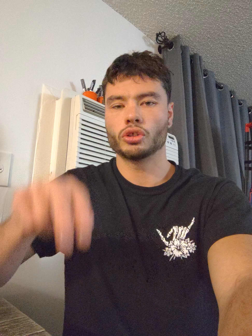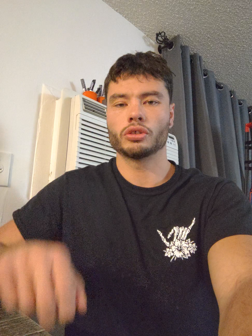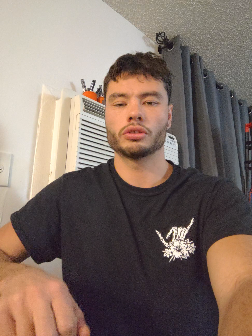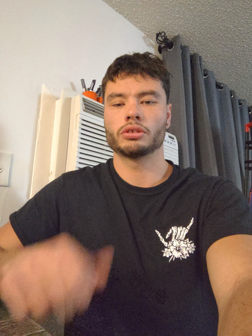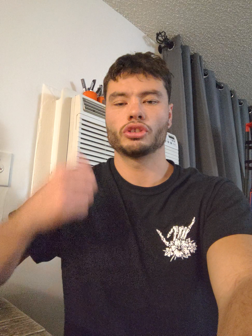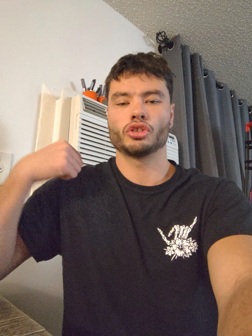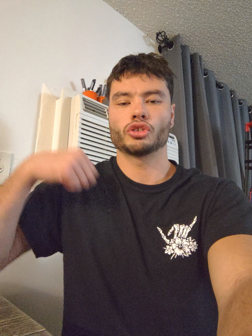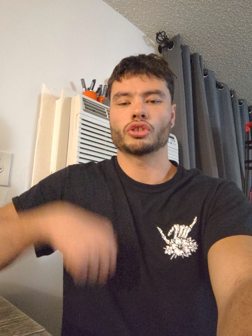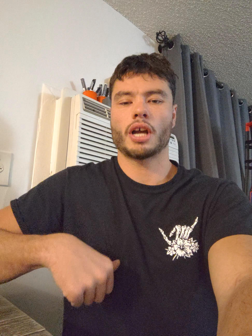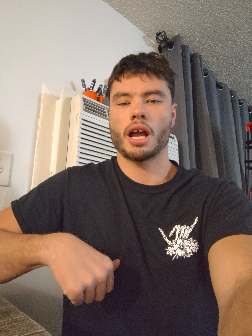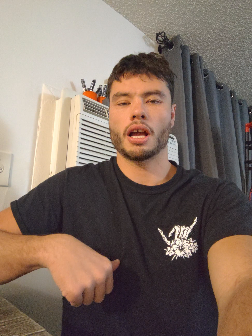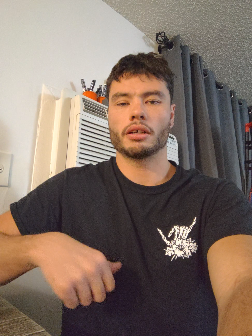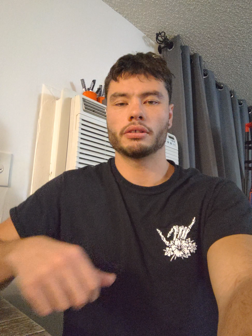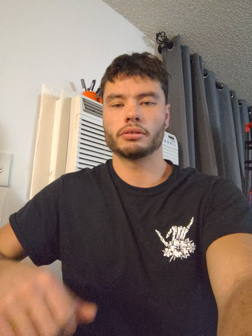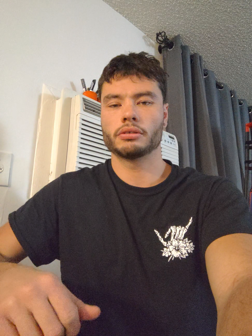jacket